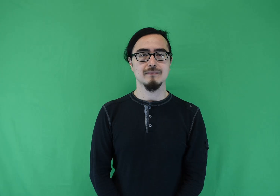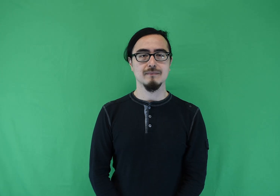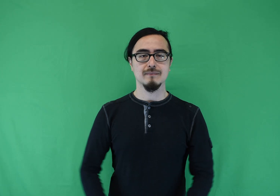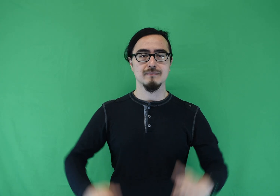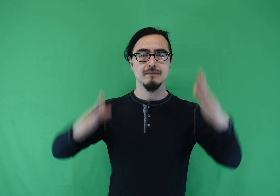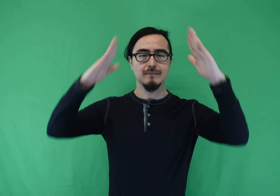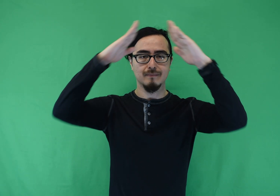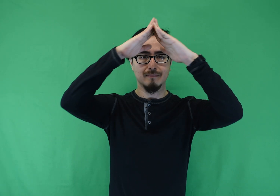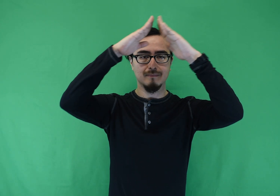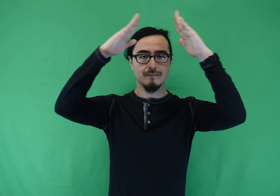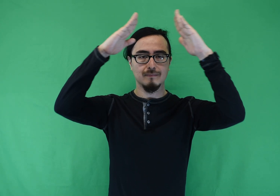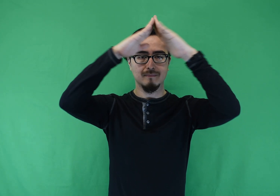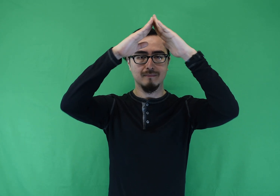casa